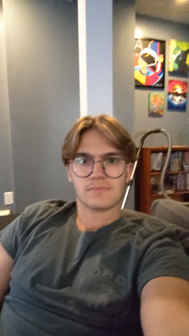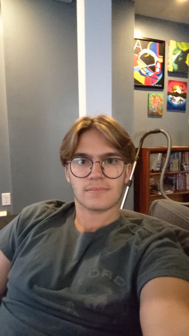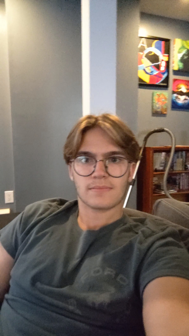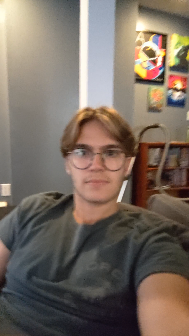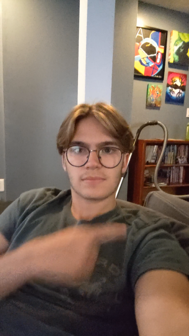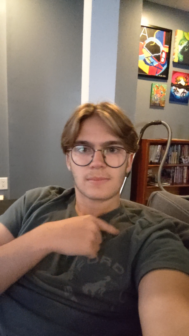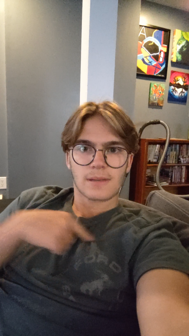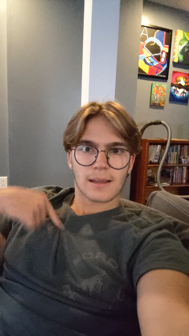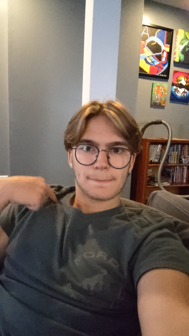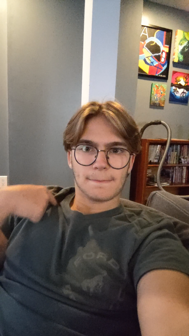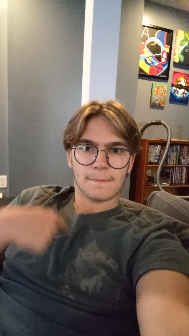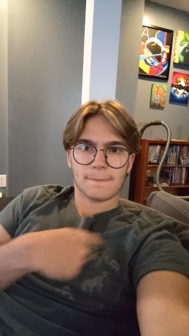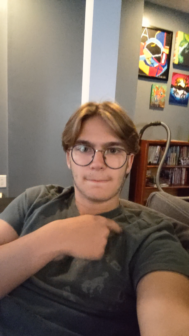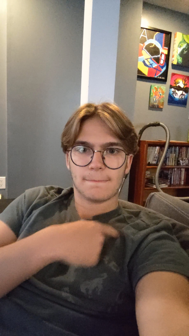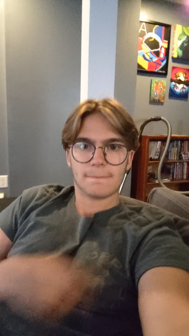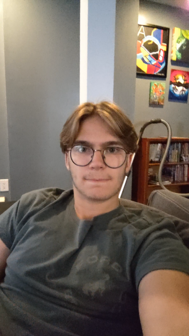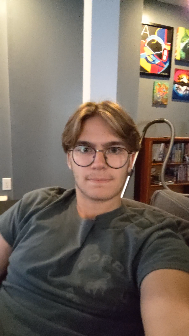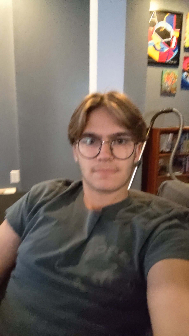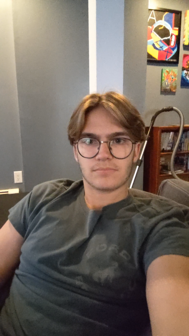bib